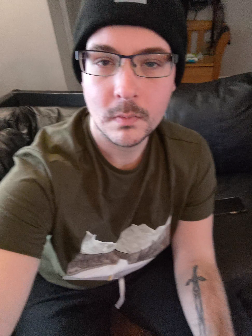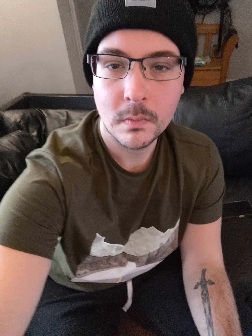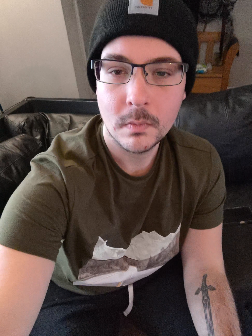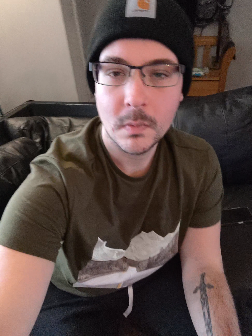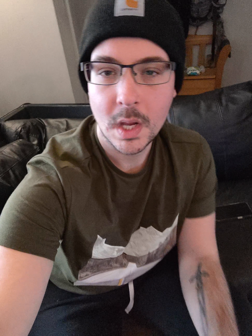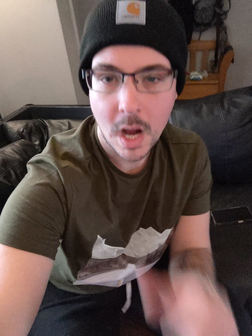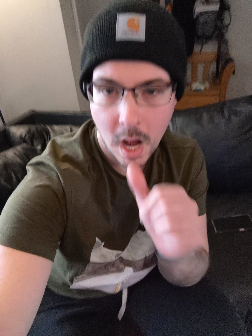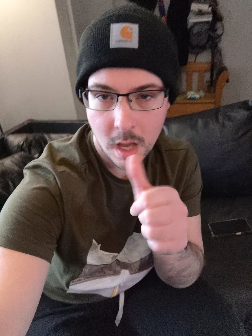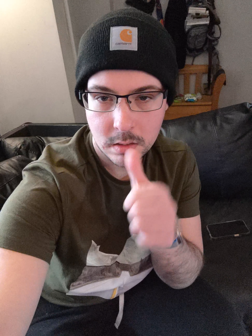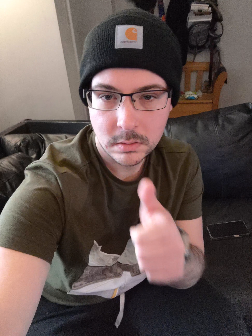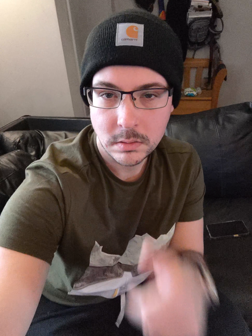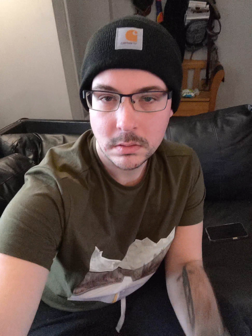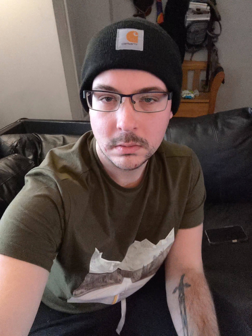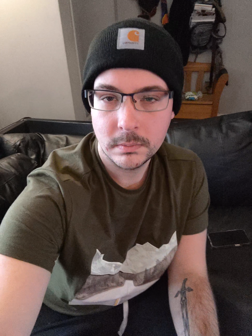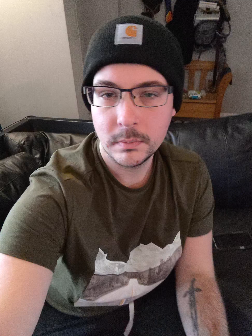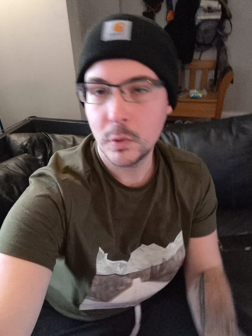nuts